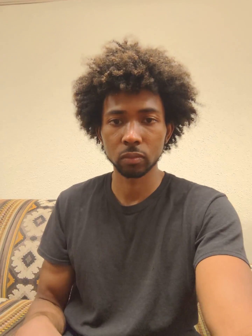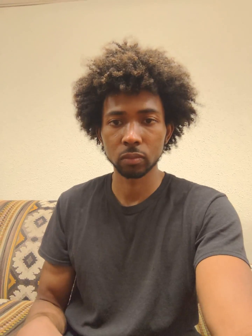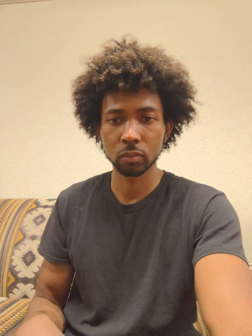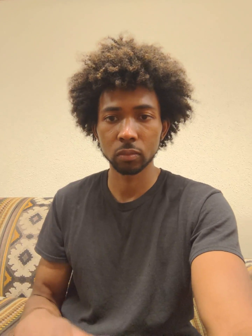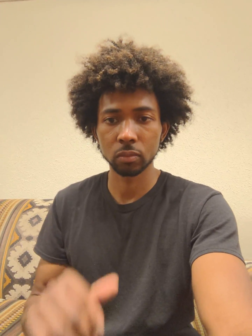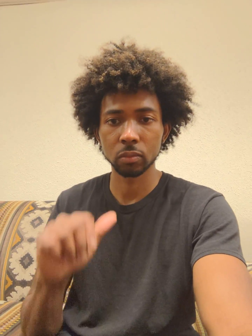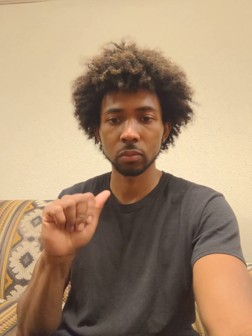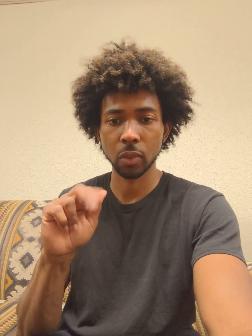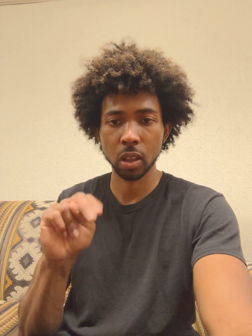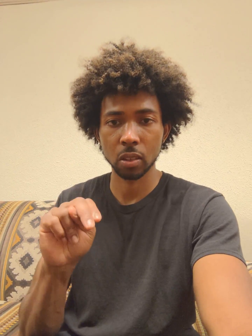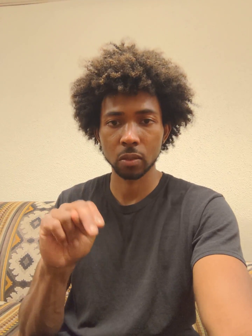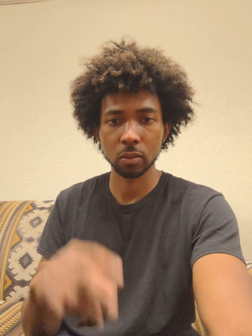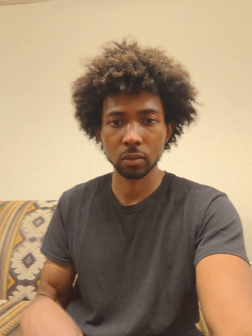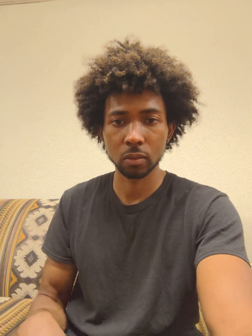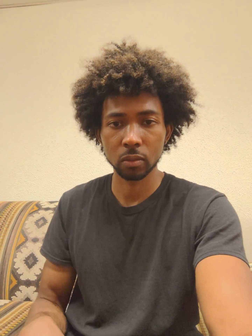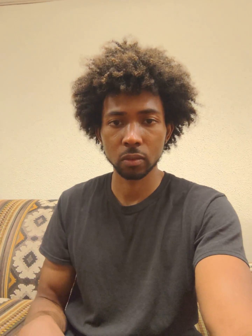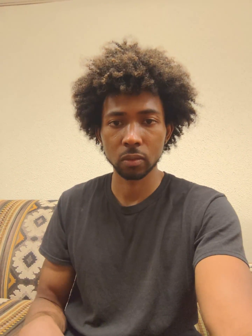an